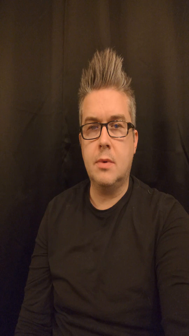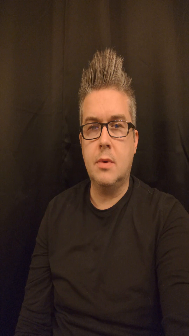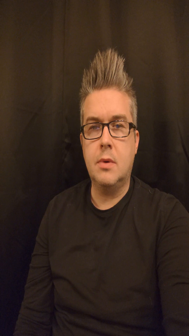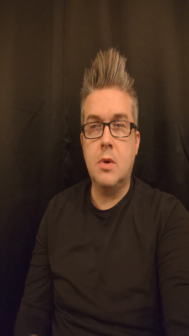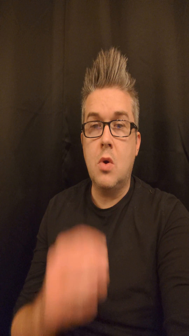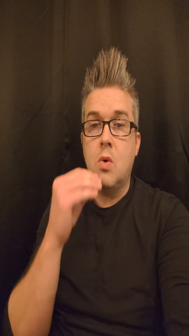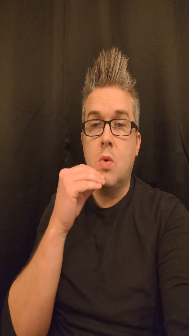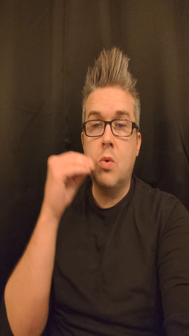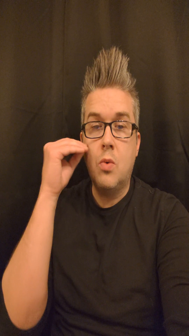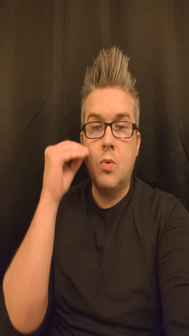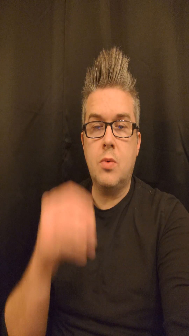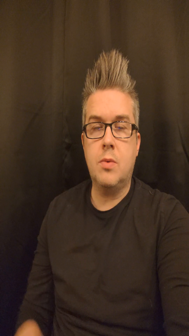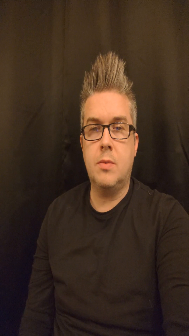home